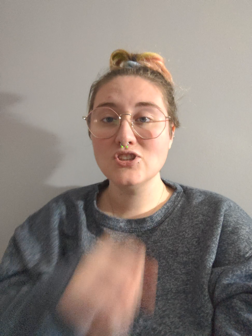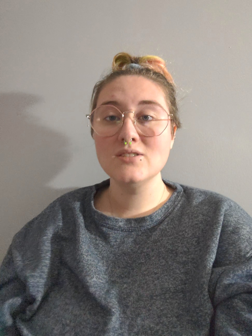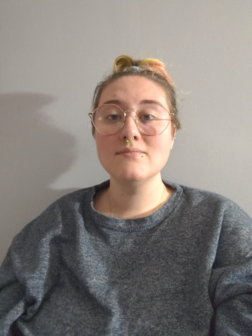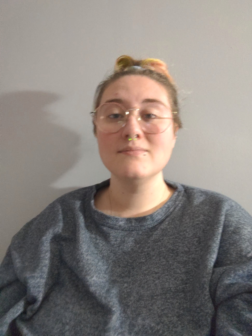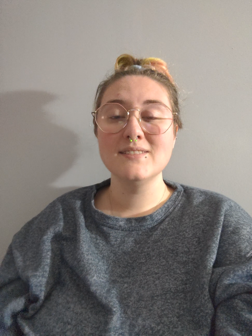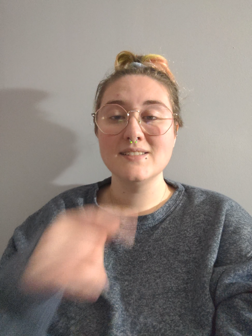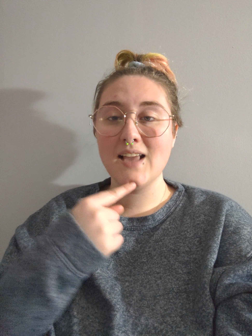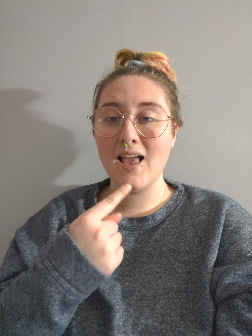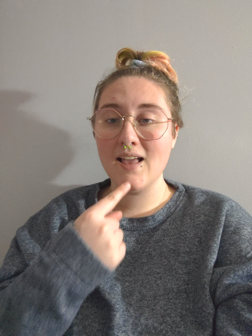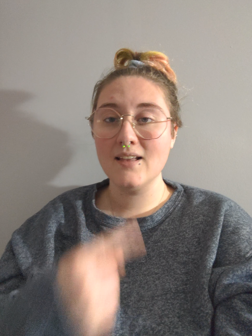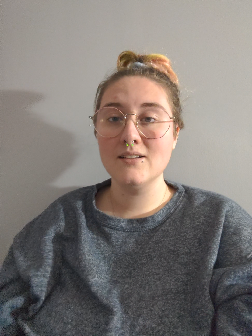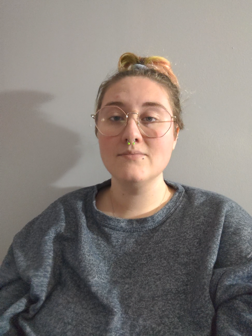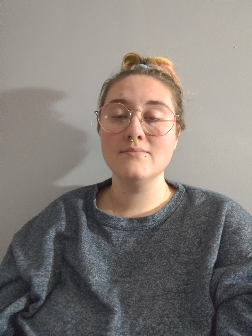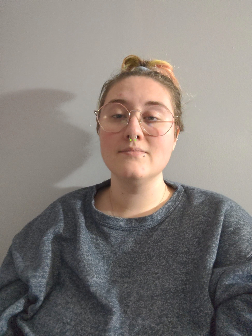say